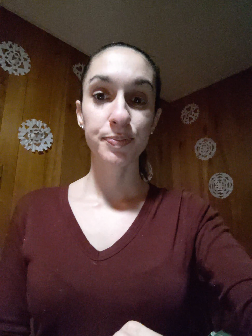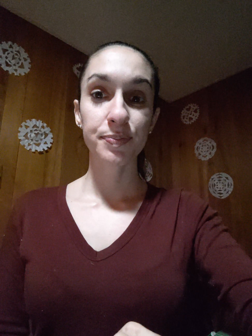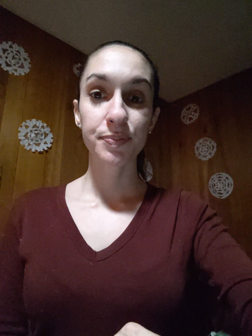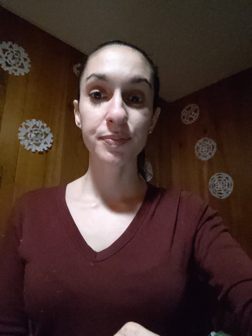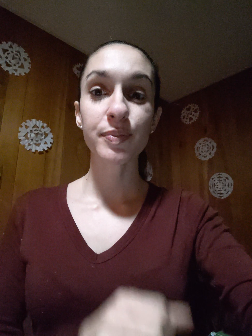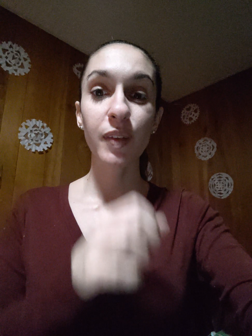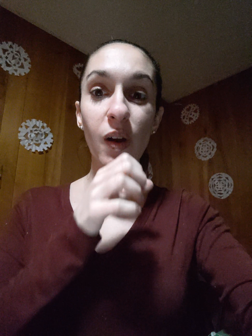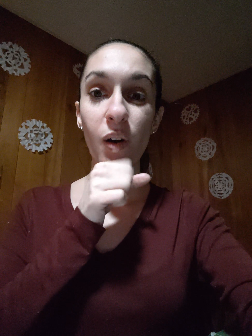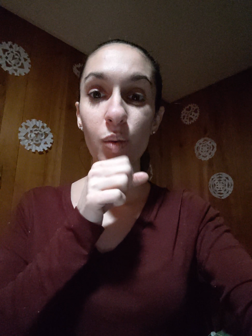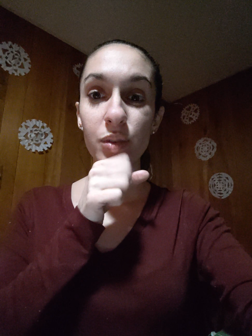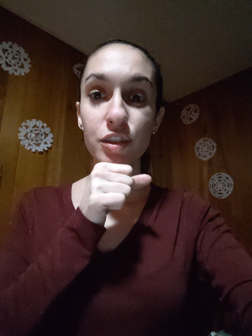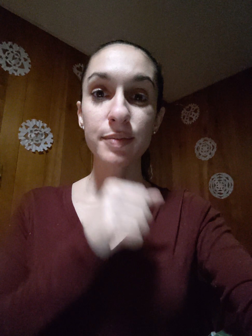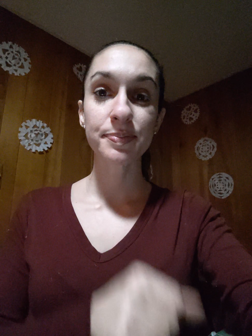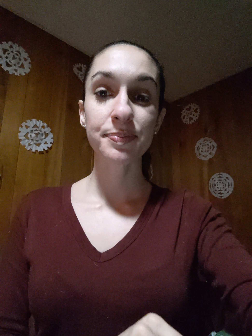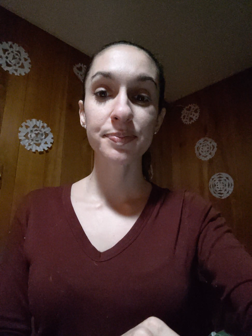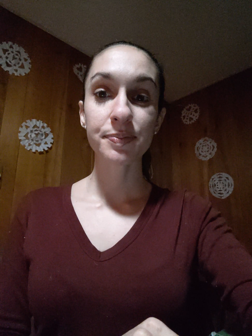orange